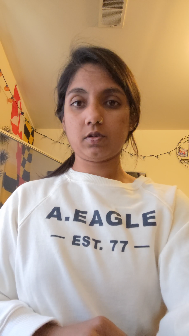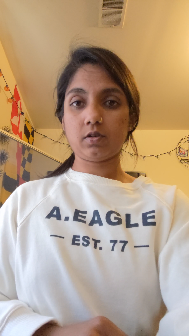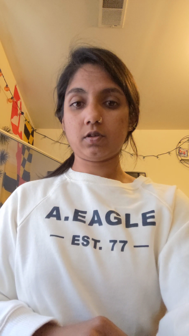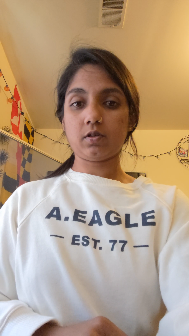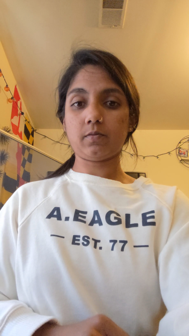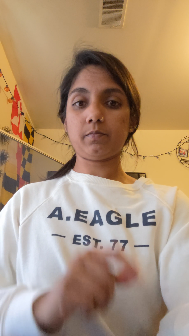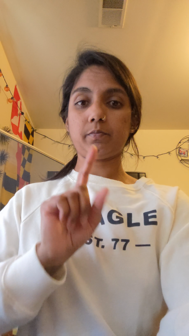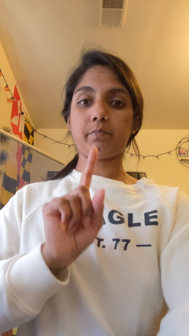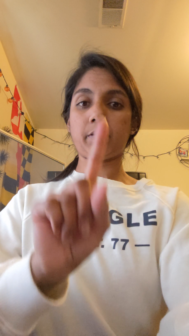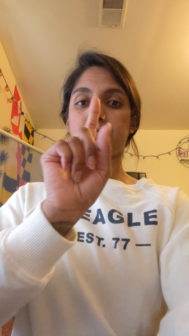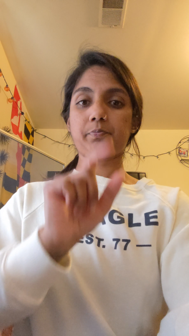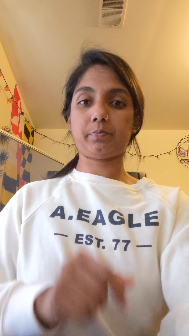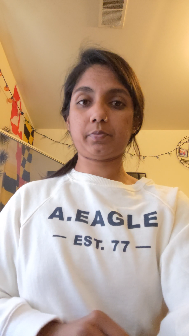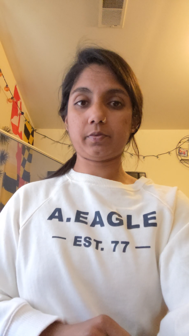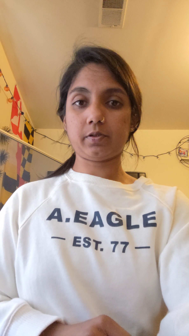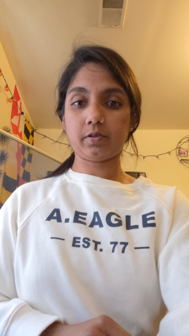bump